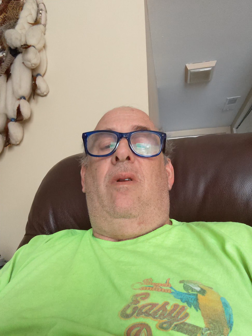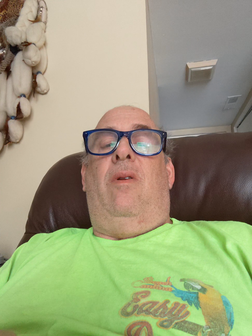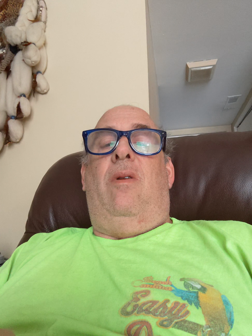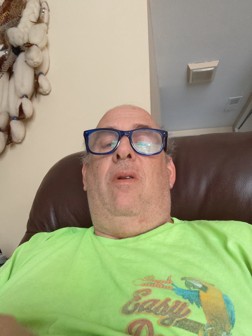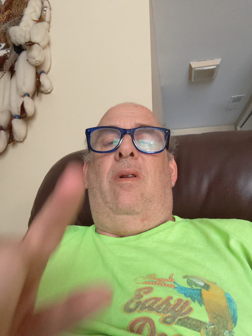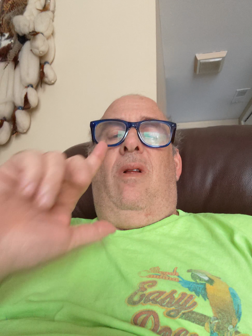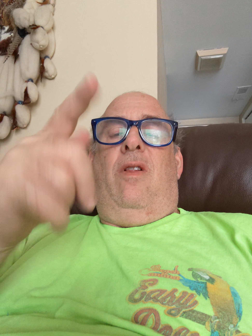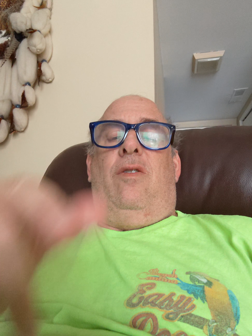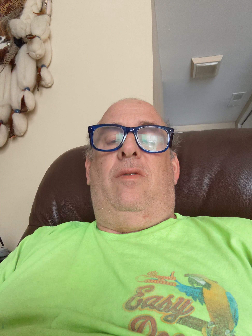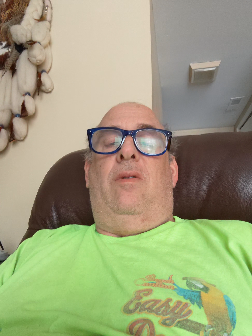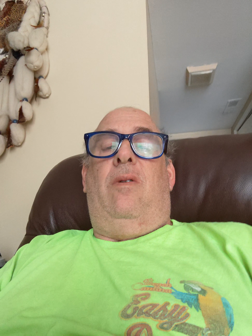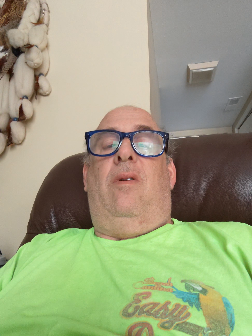later